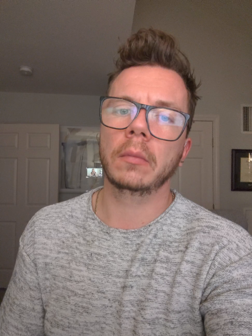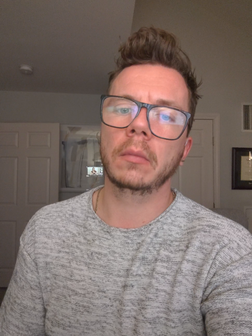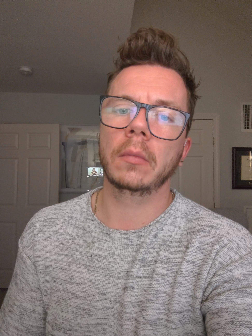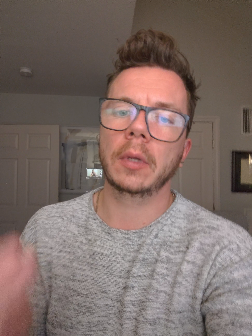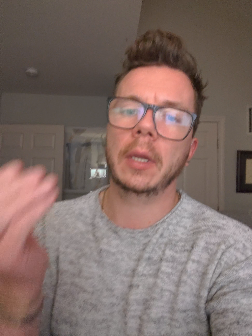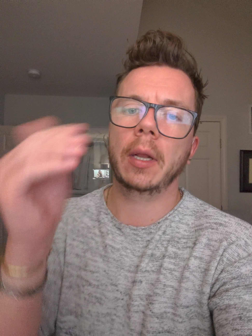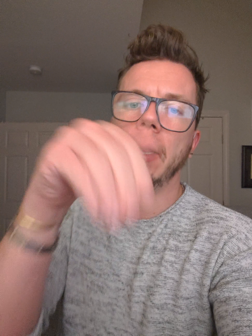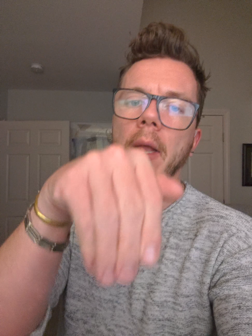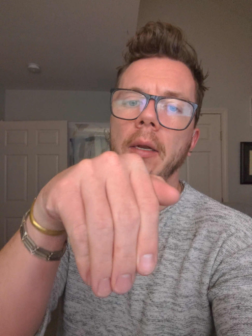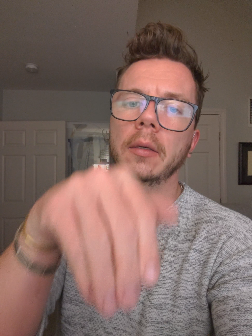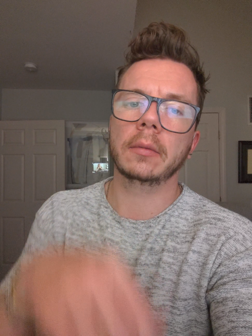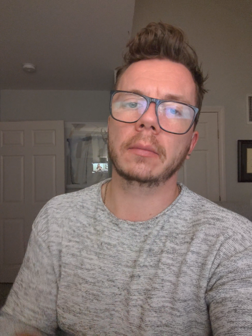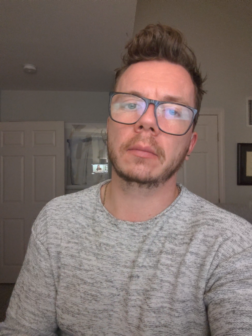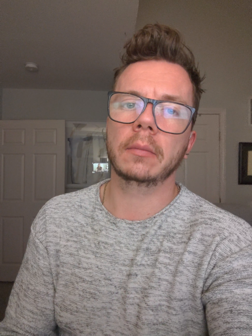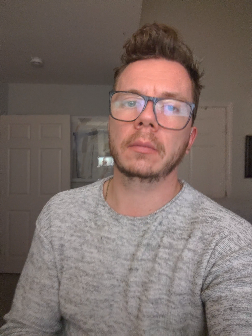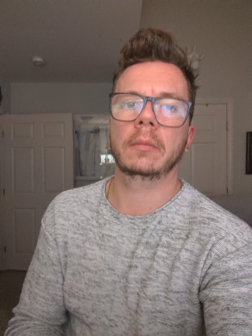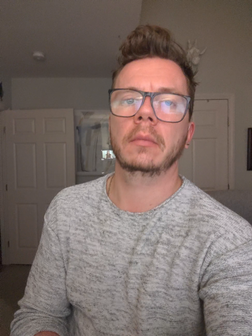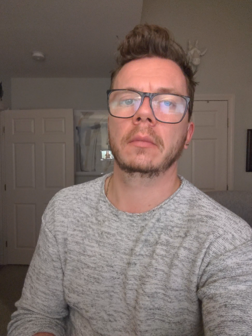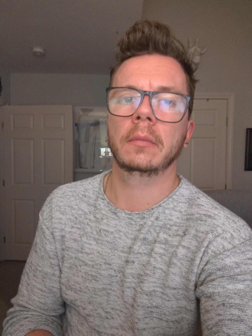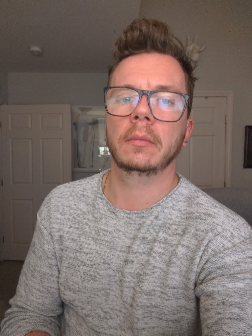night